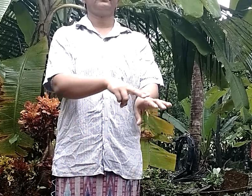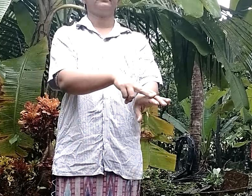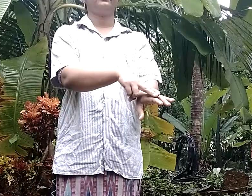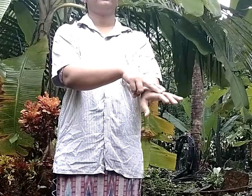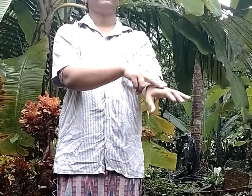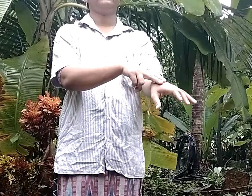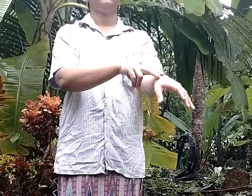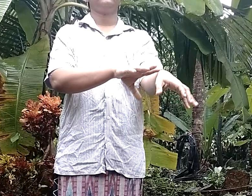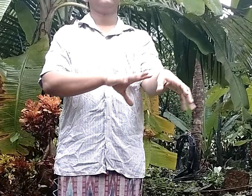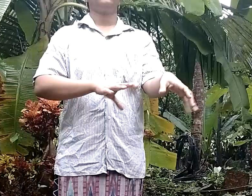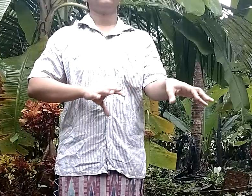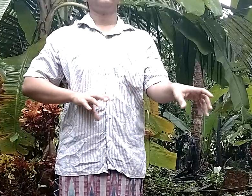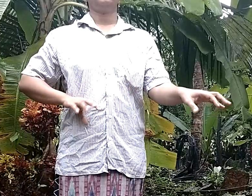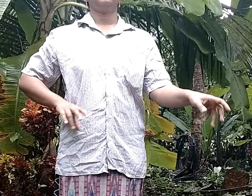Tiger